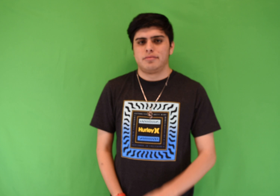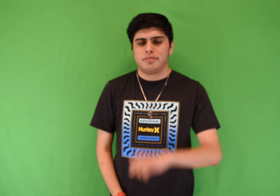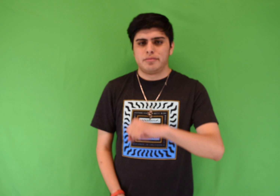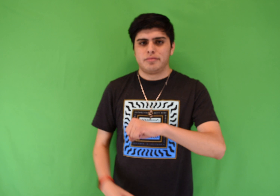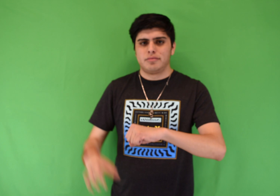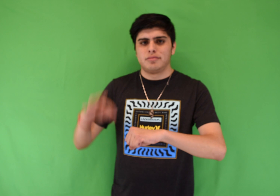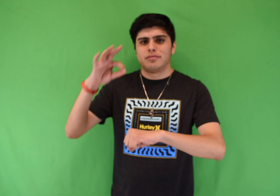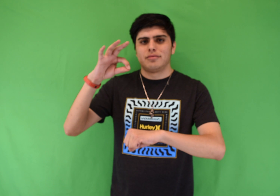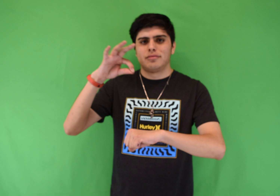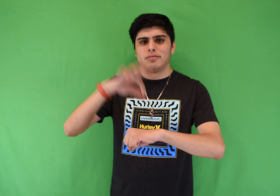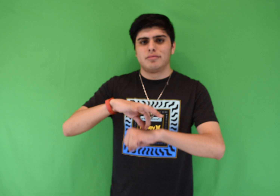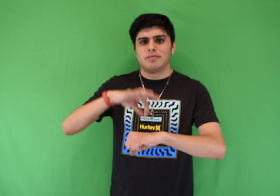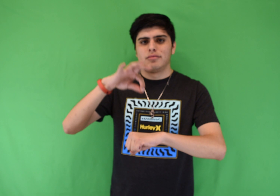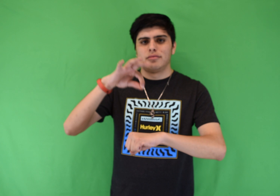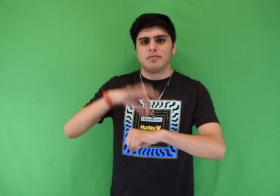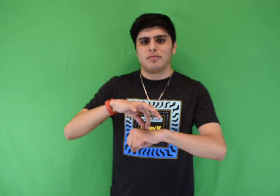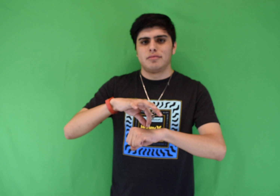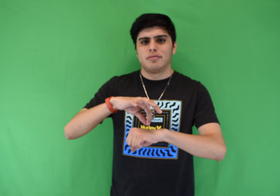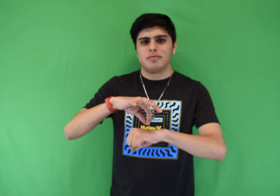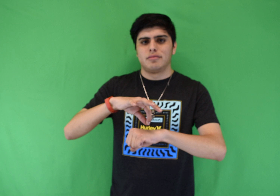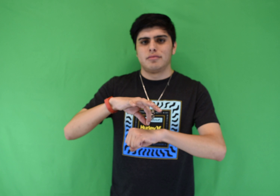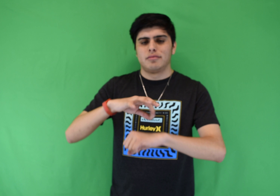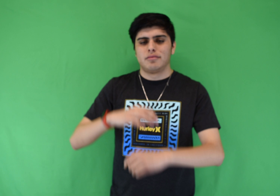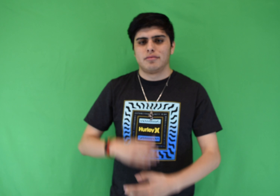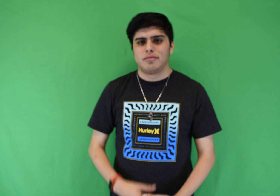farmacia